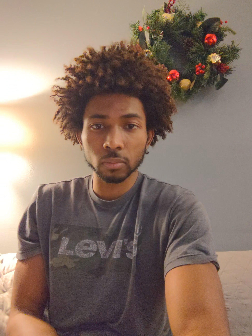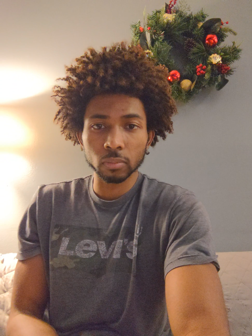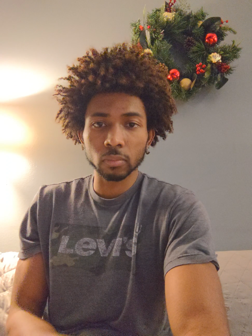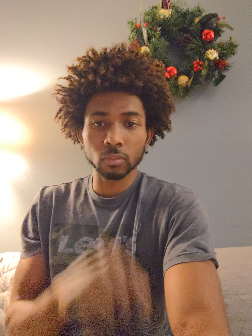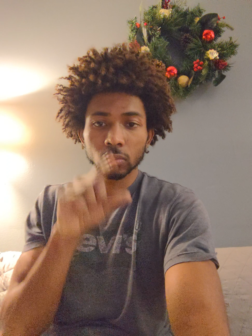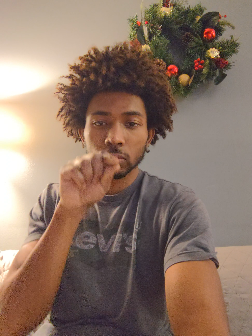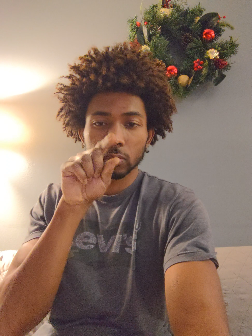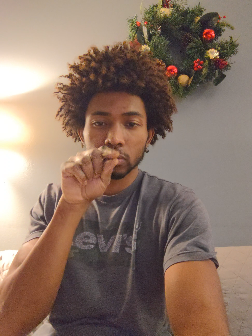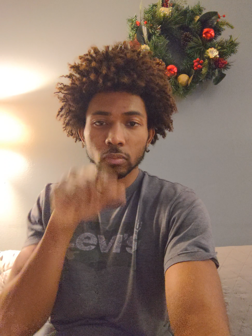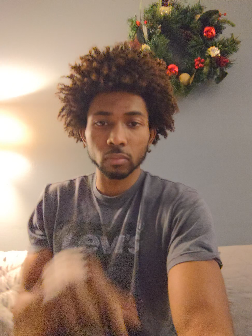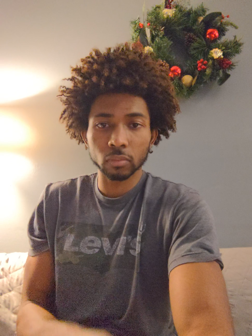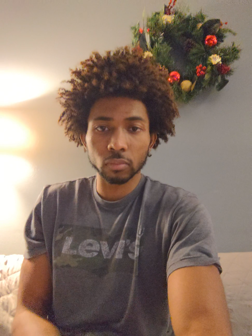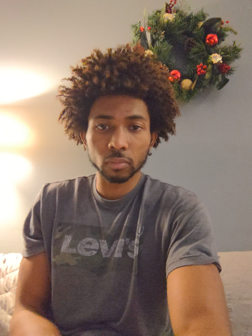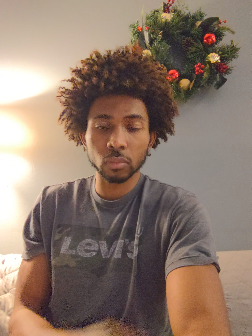bird